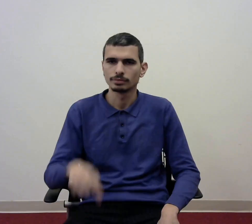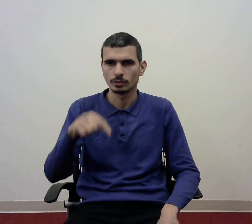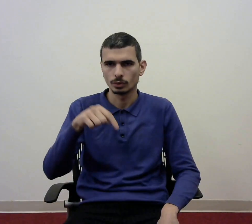burda